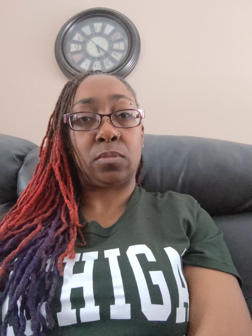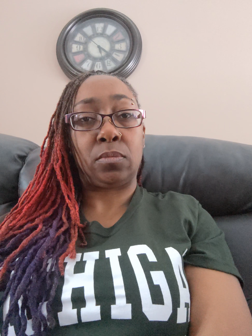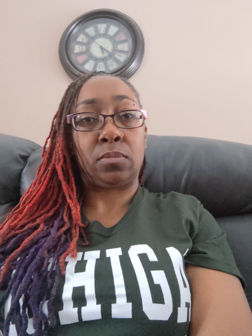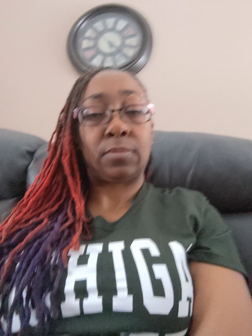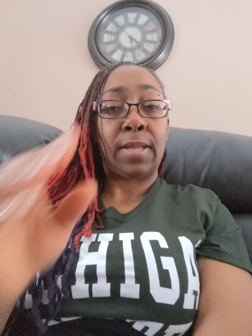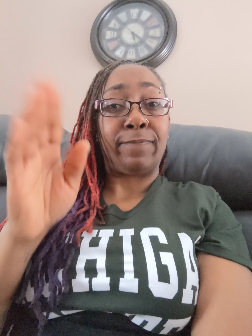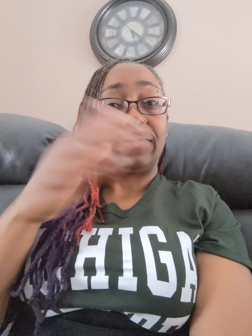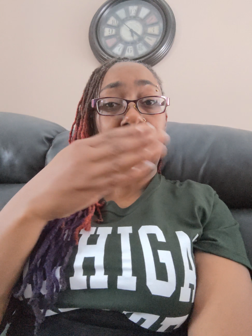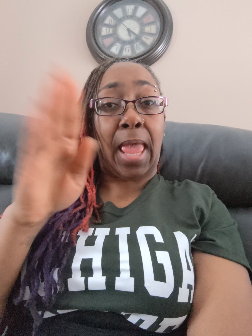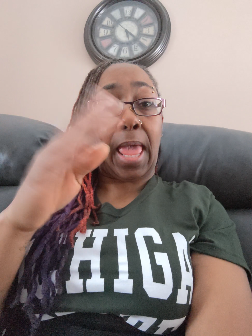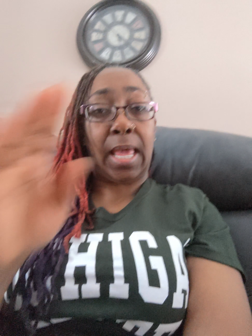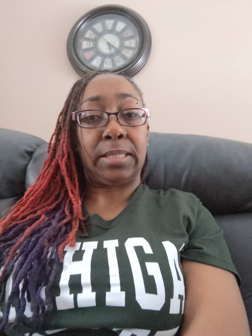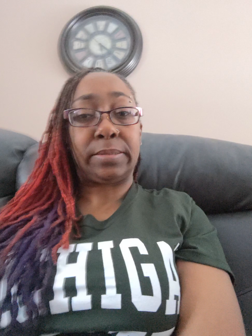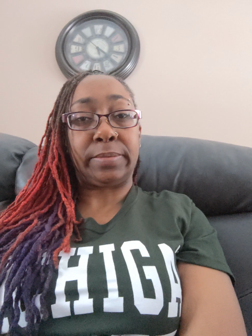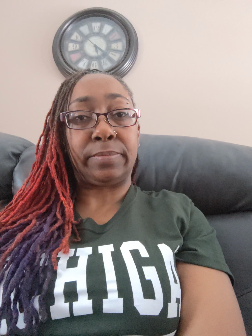flag